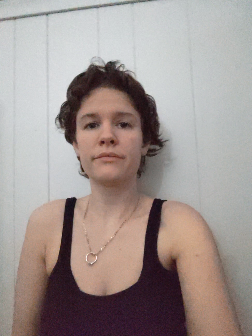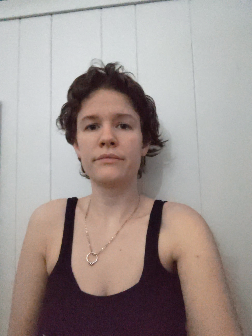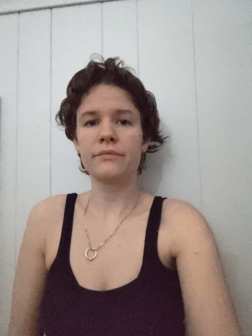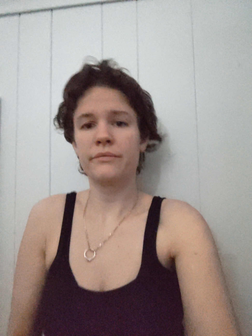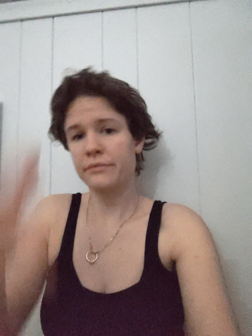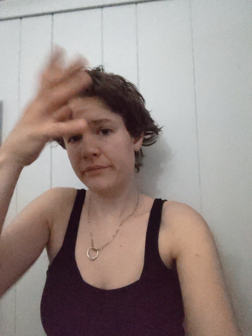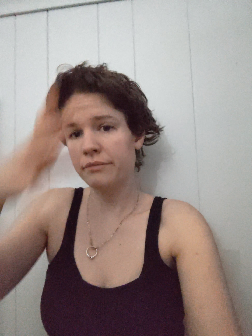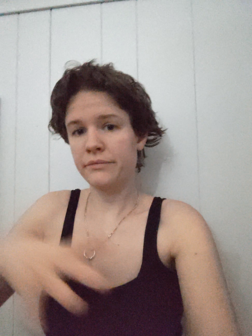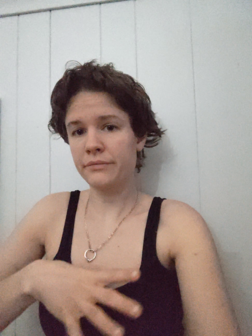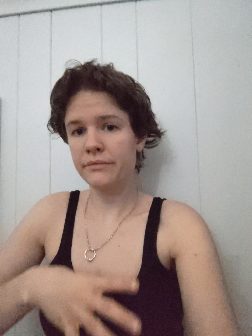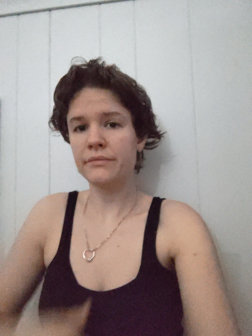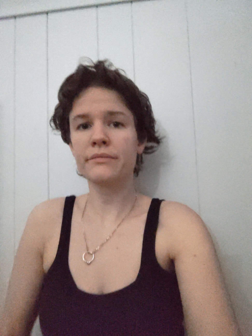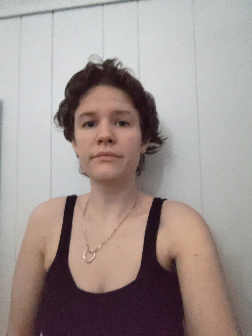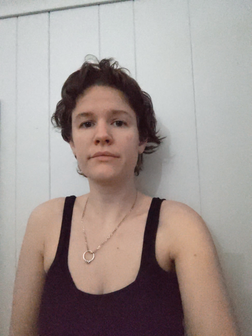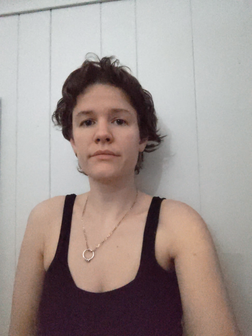man